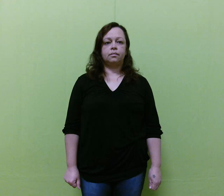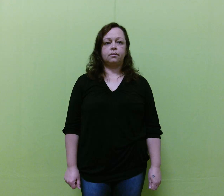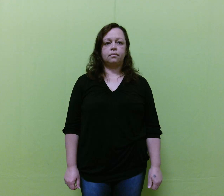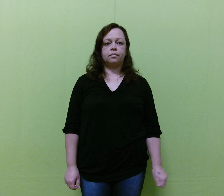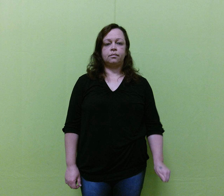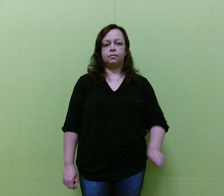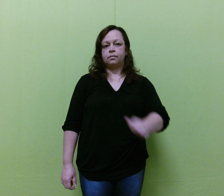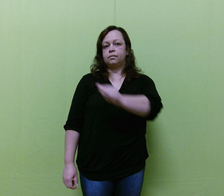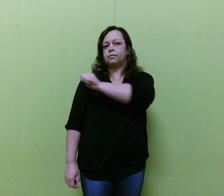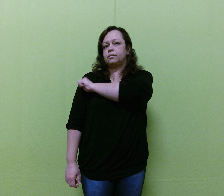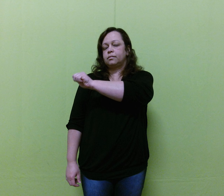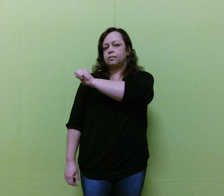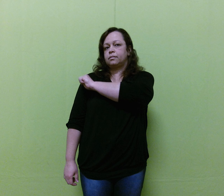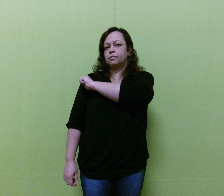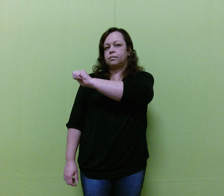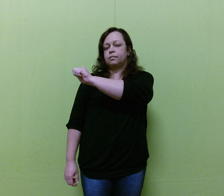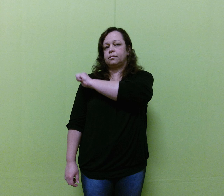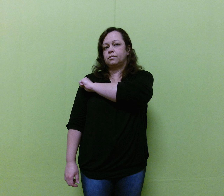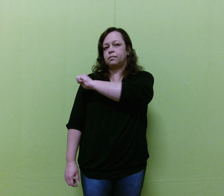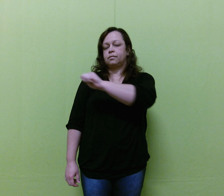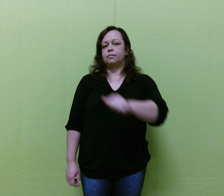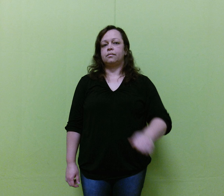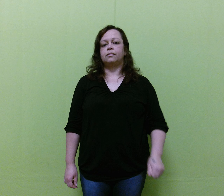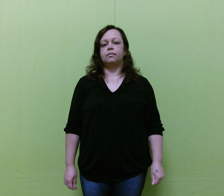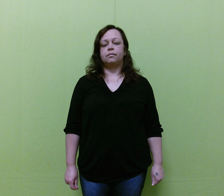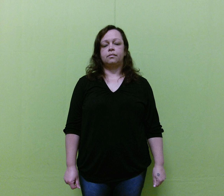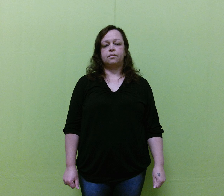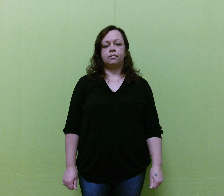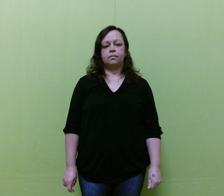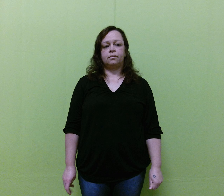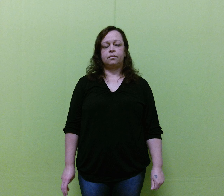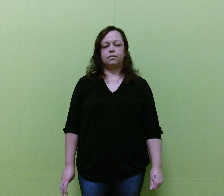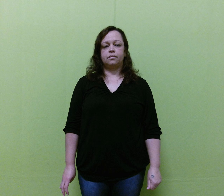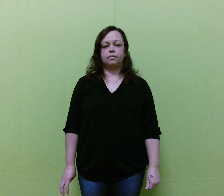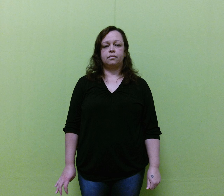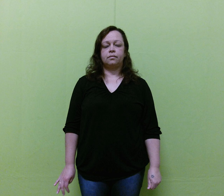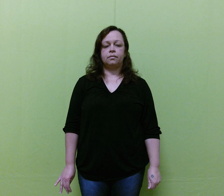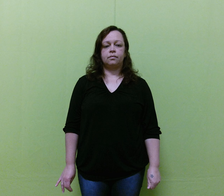aluno